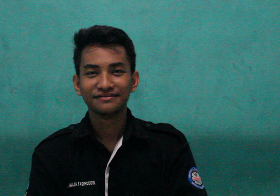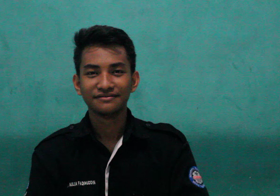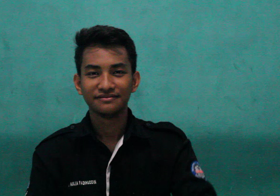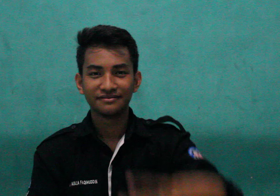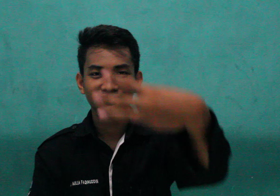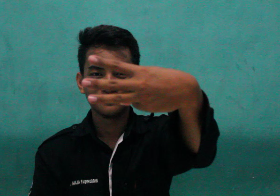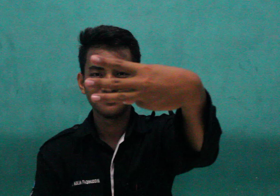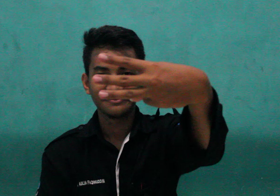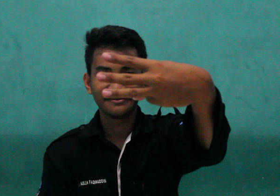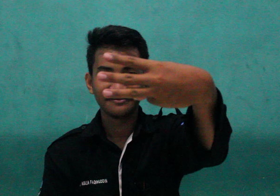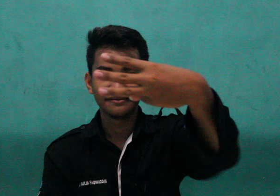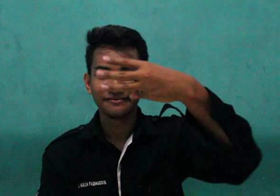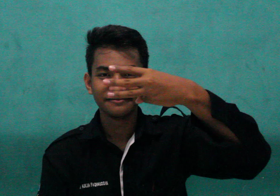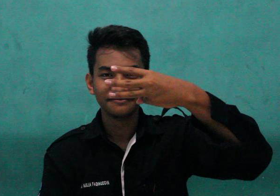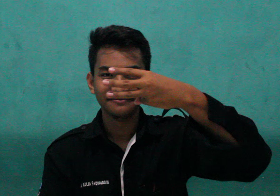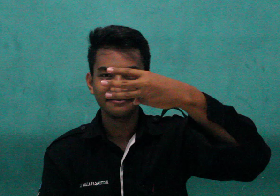E